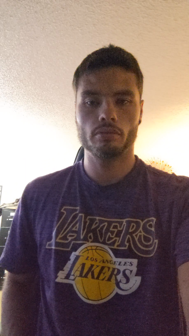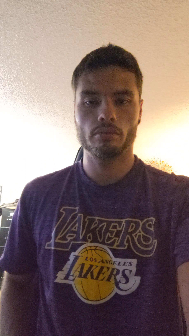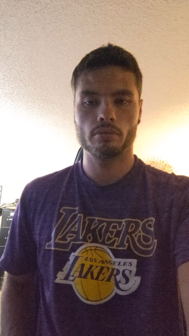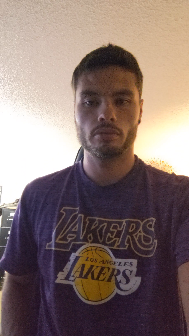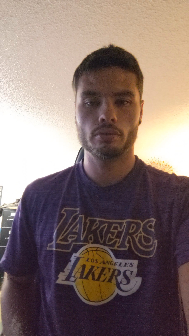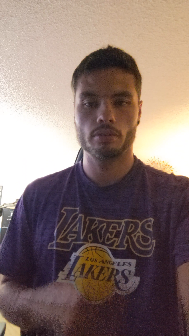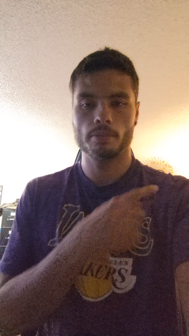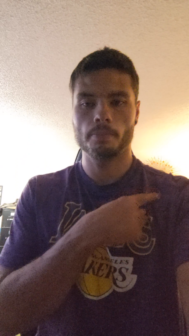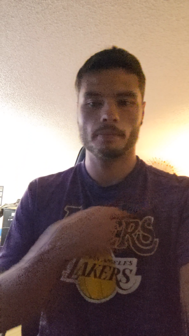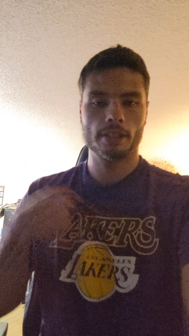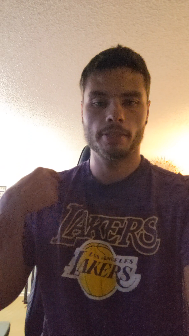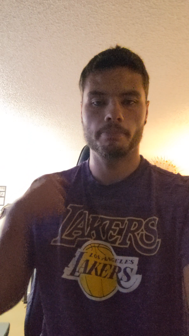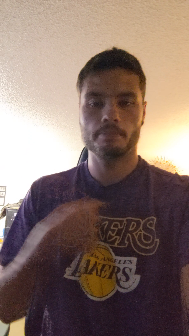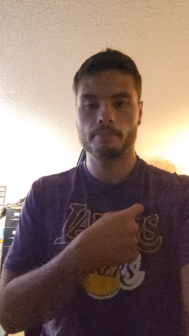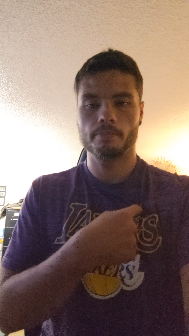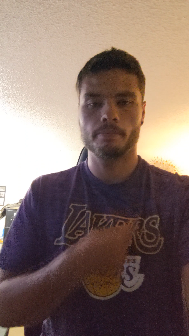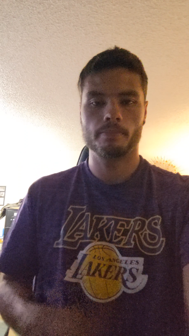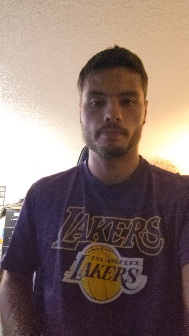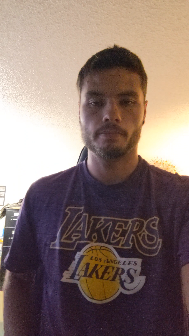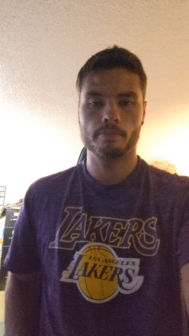bib